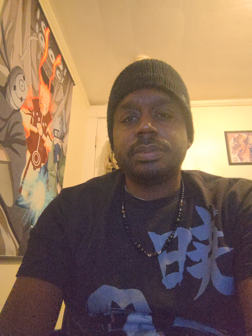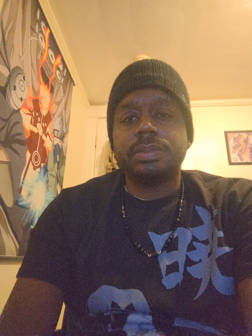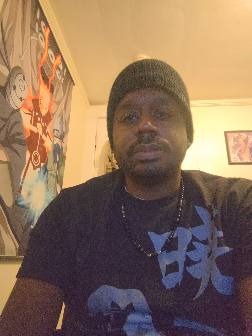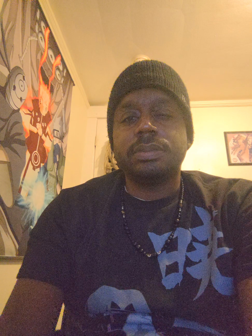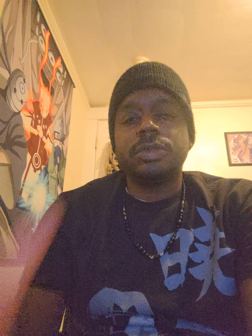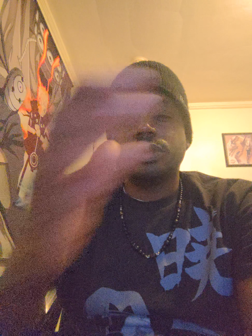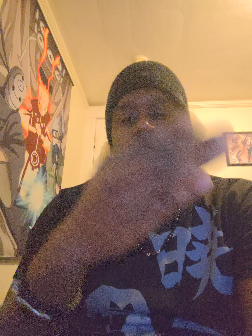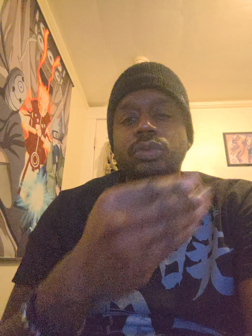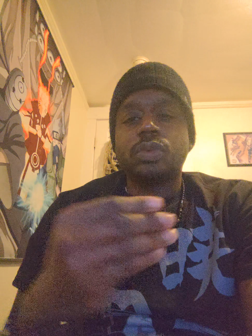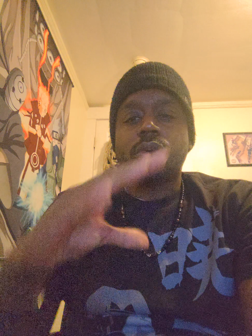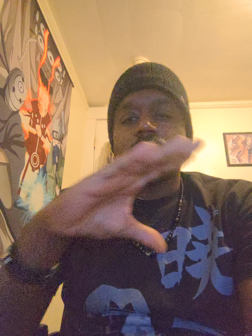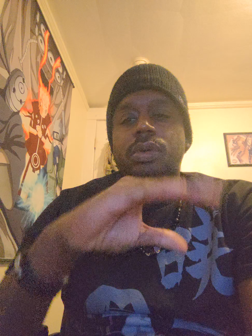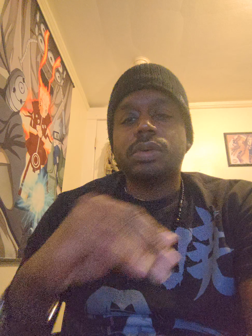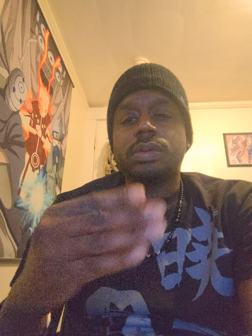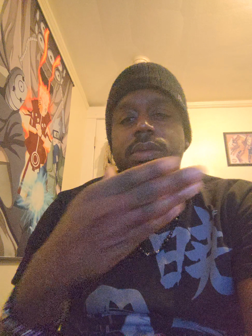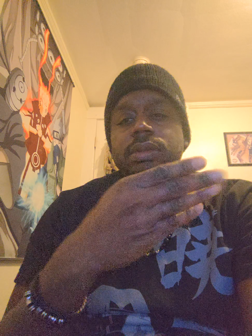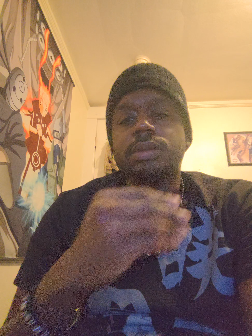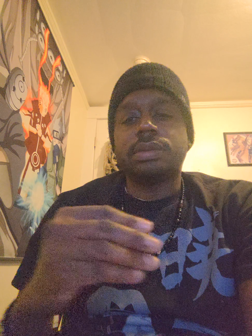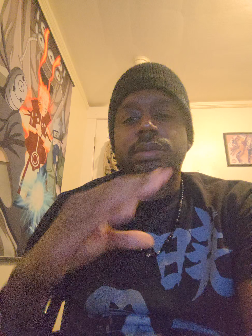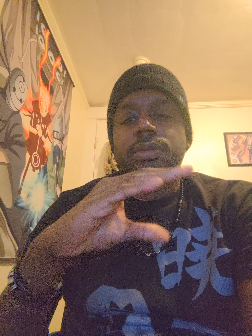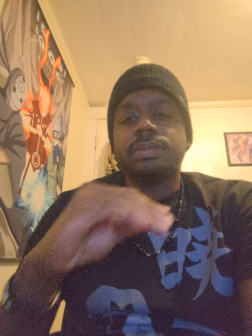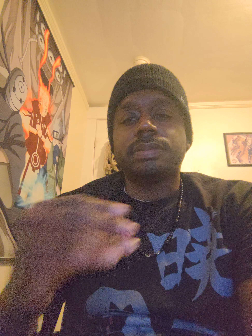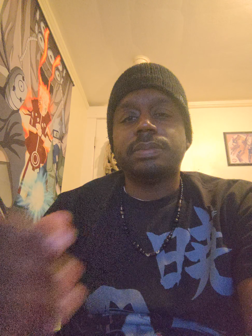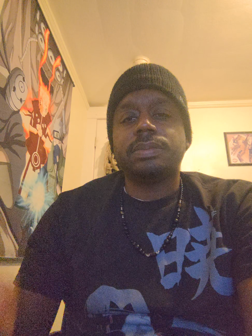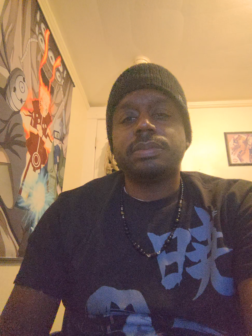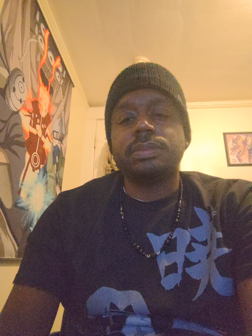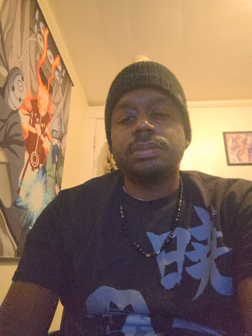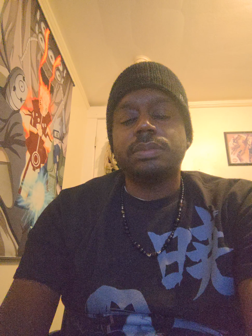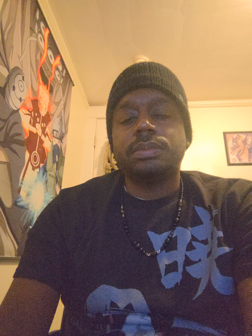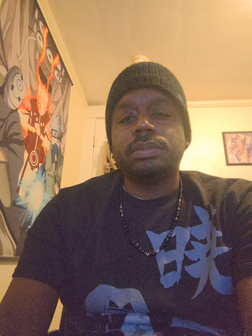story